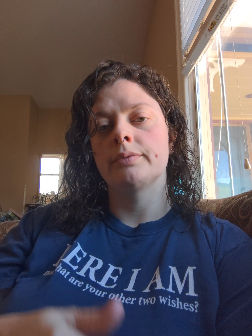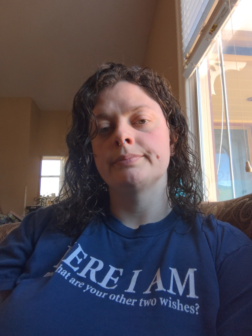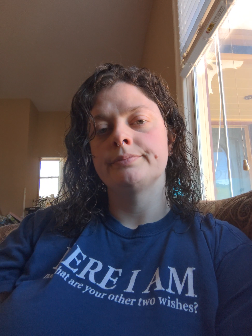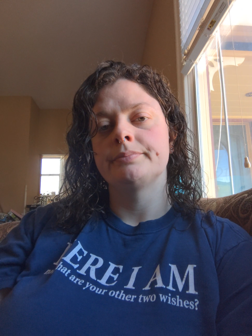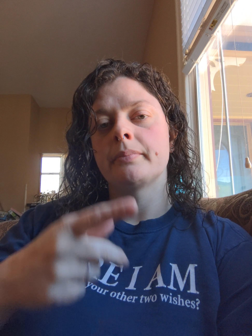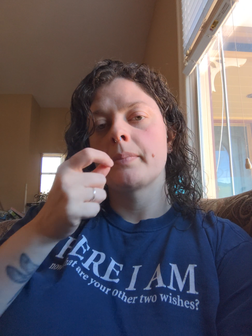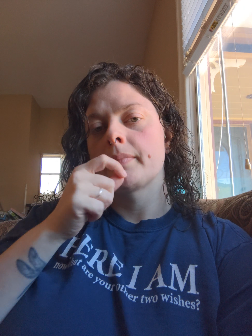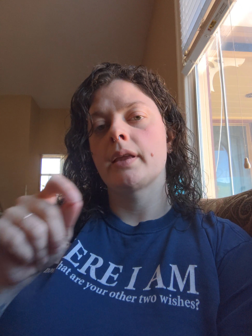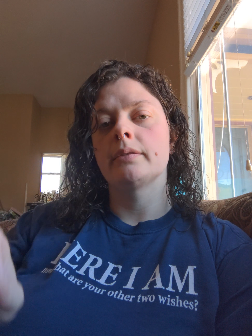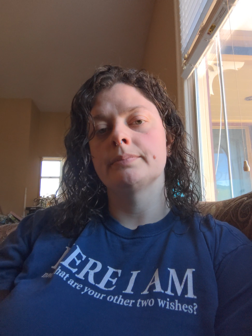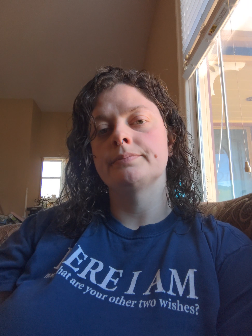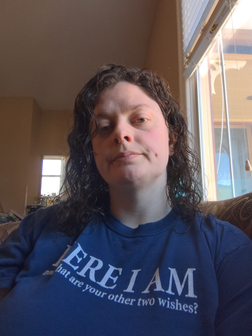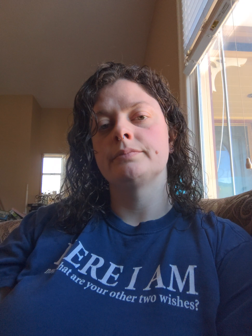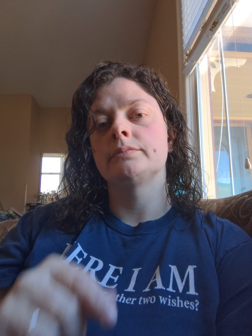pen